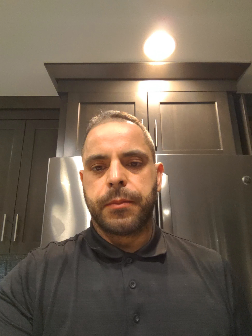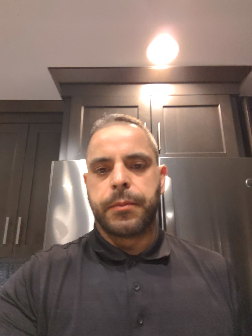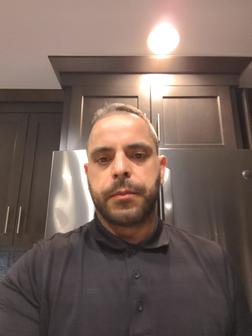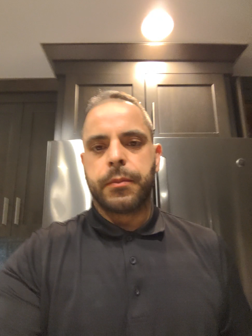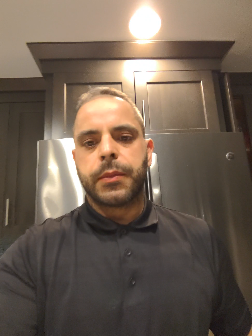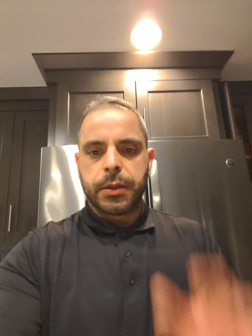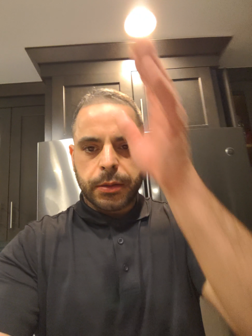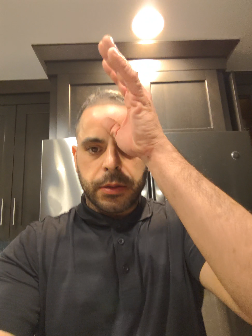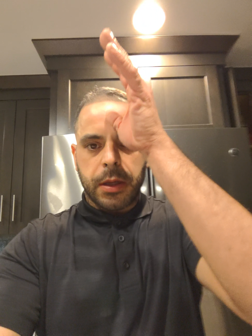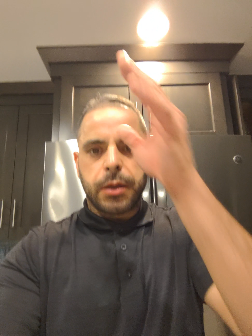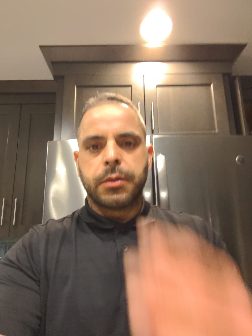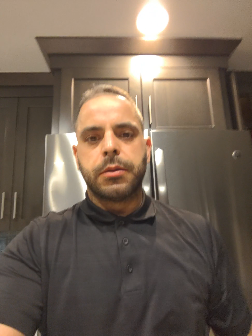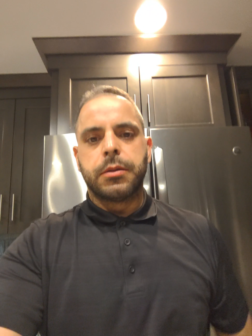dad